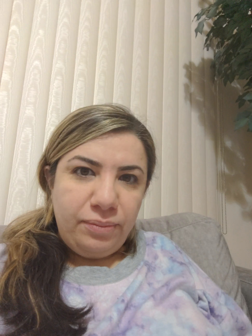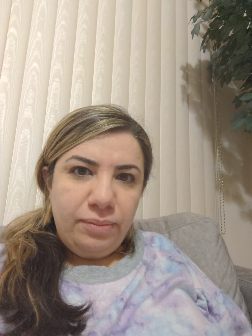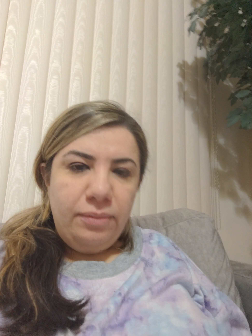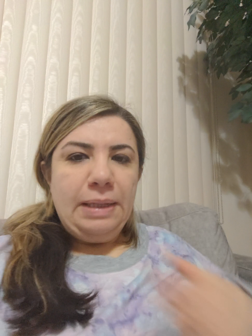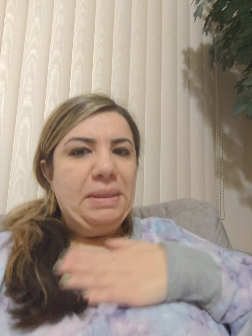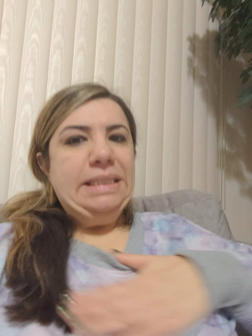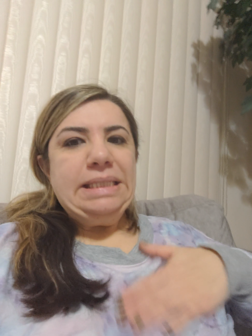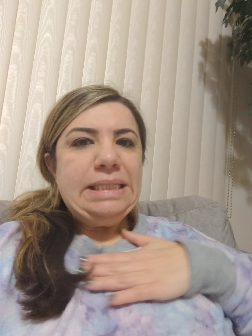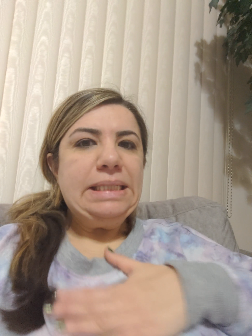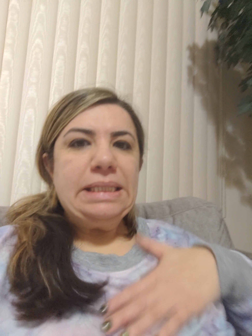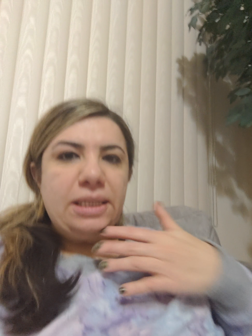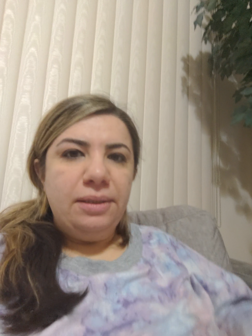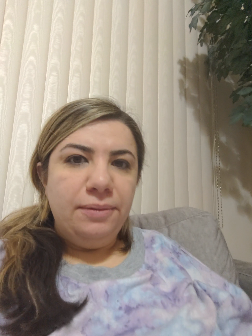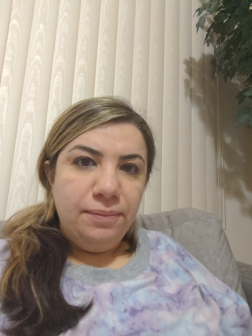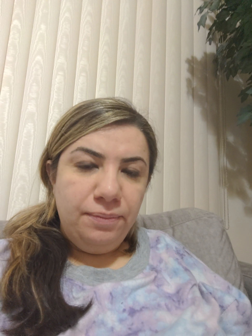please